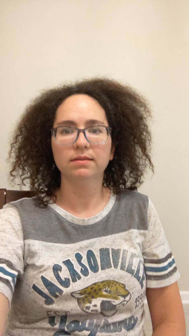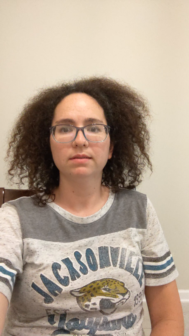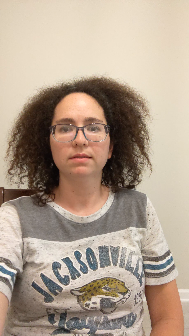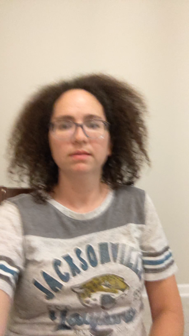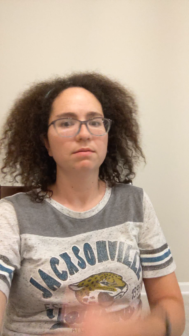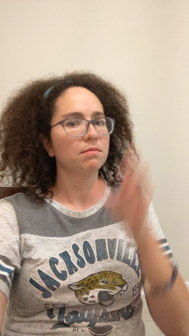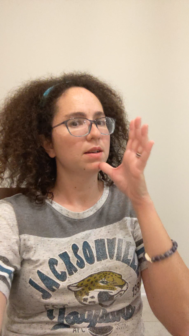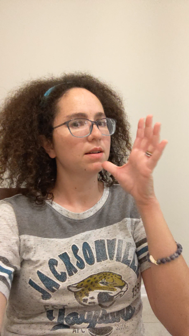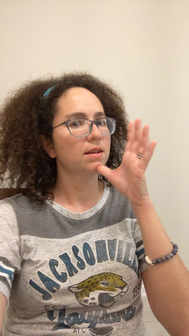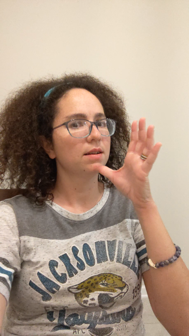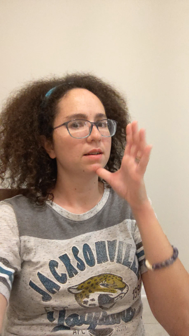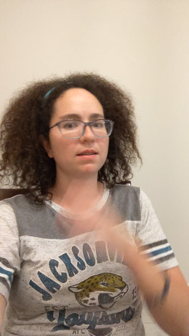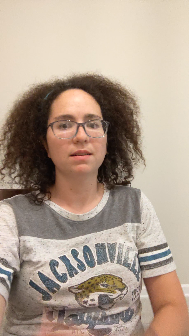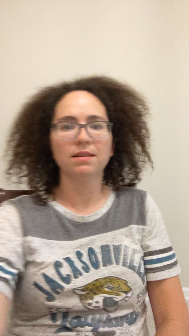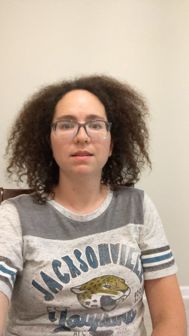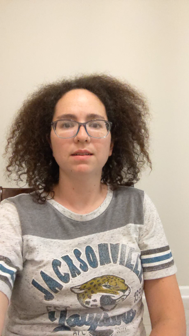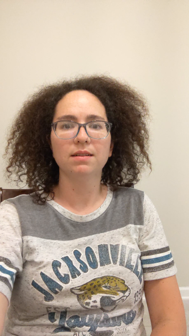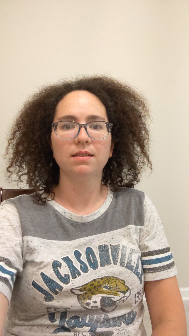mommy